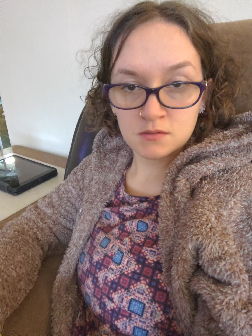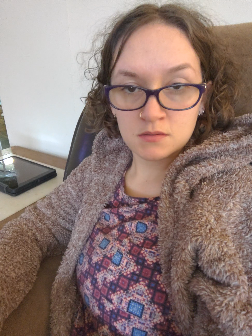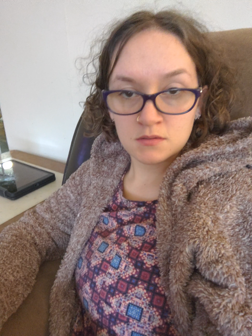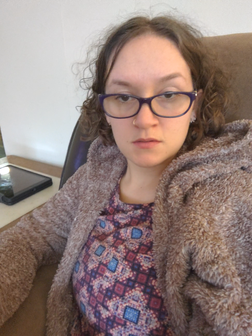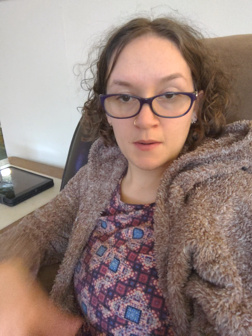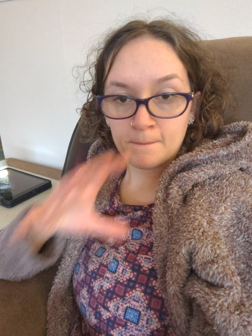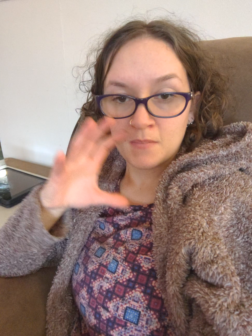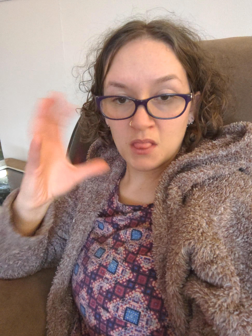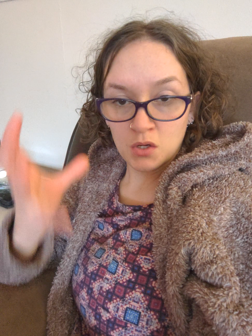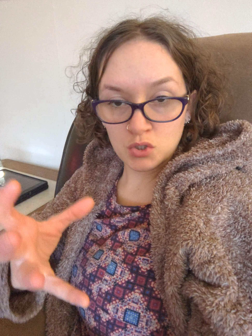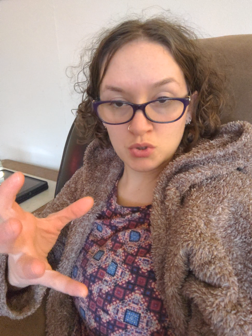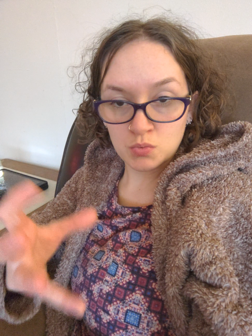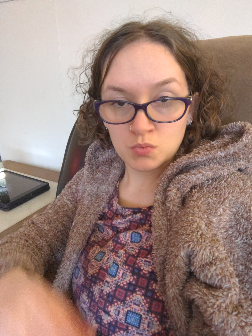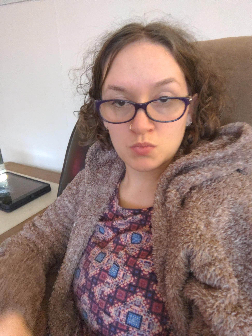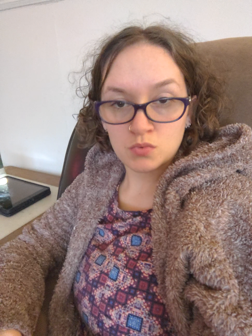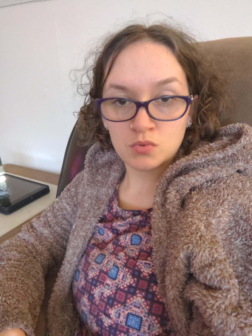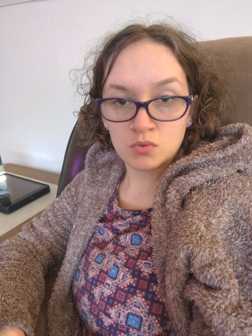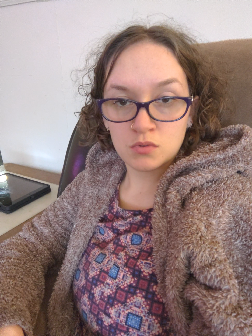balloon